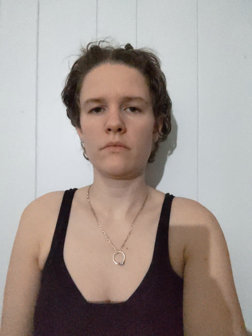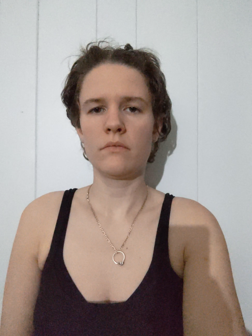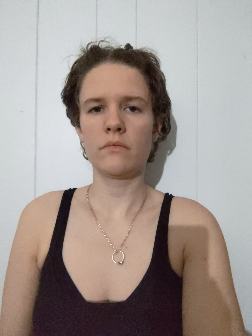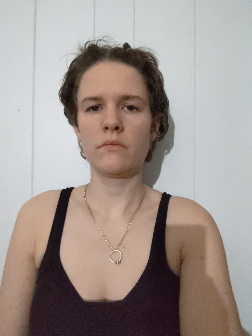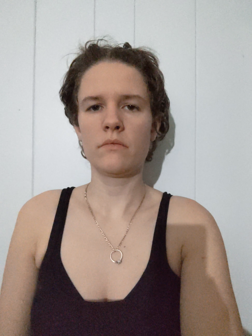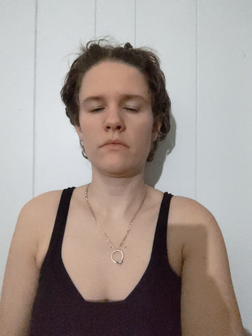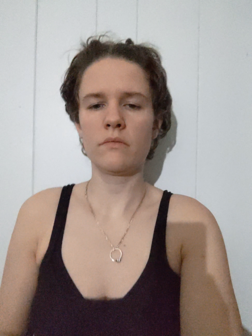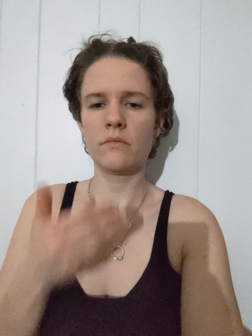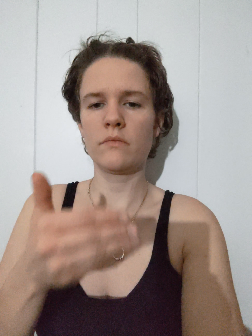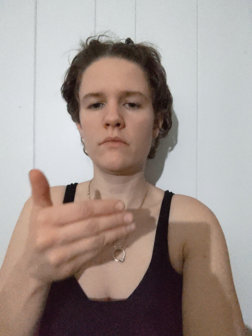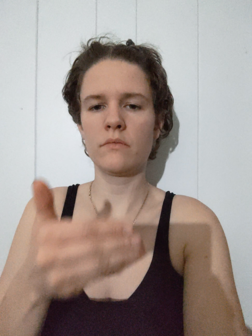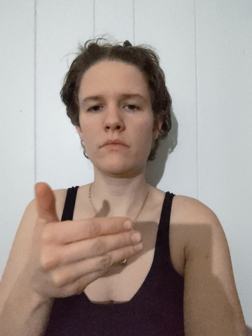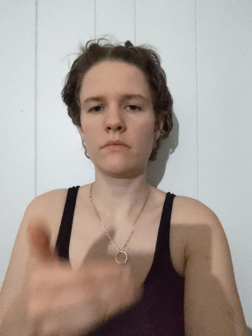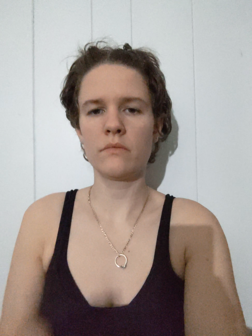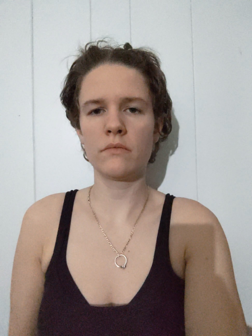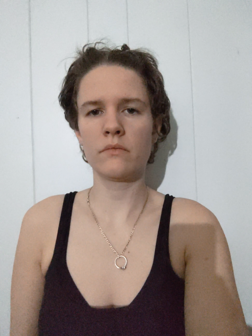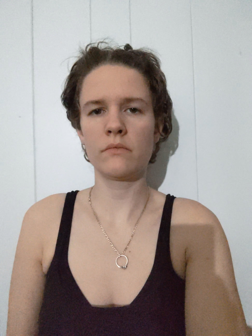close